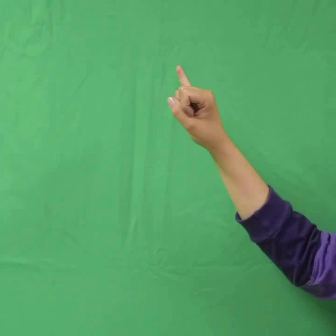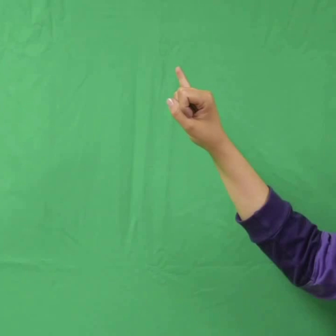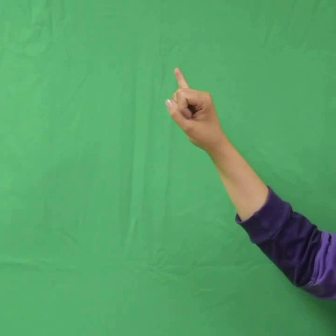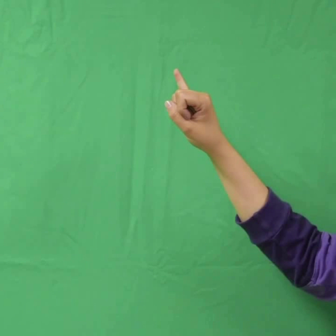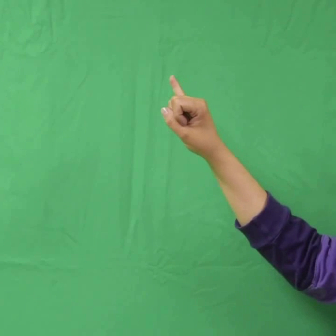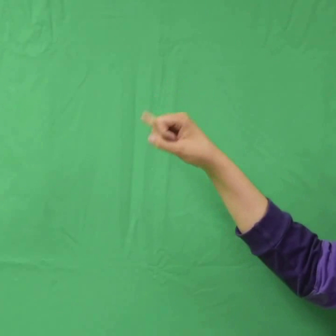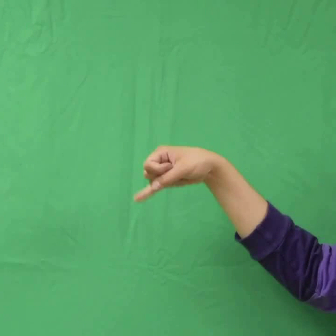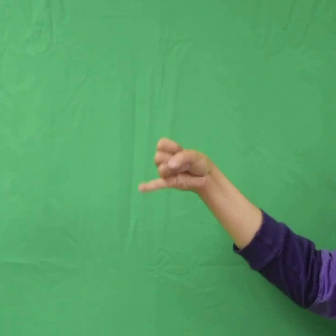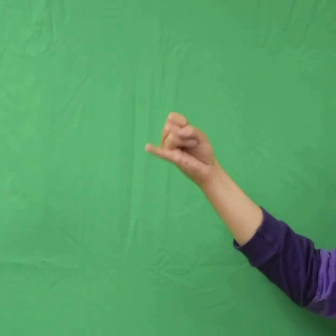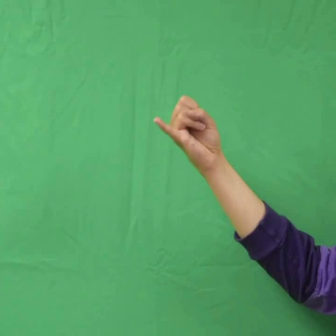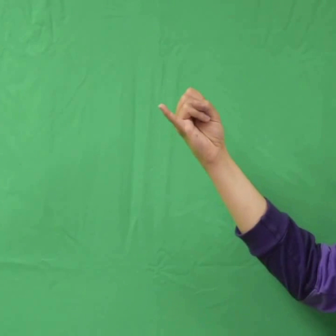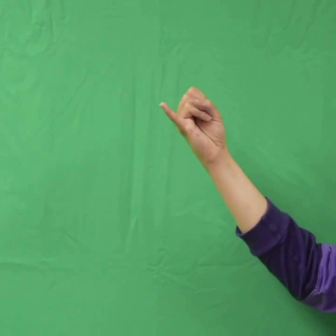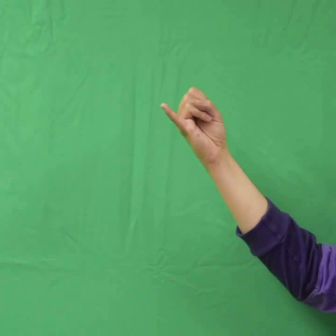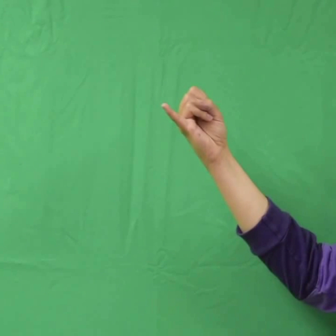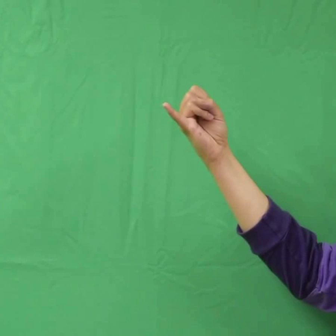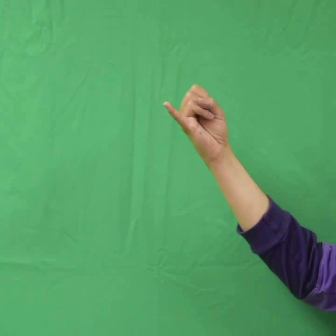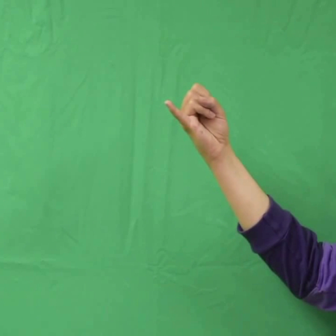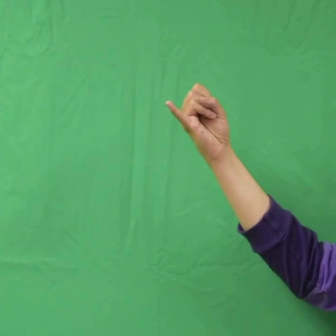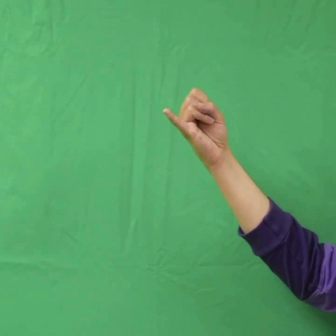J